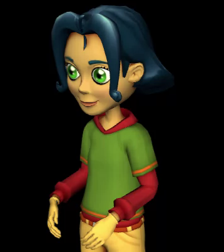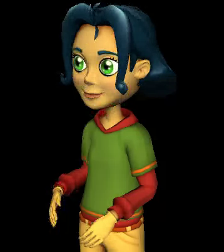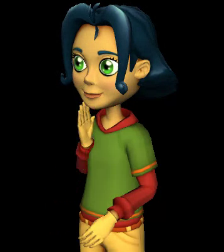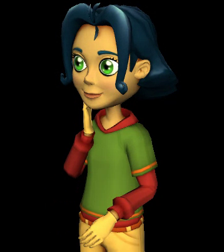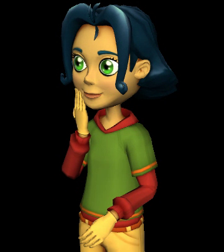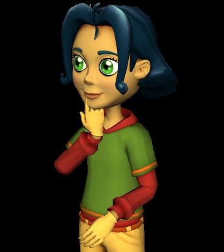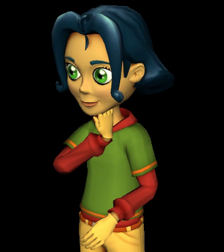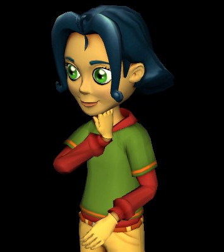جانفي